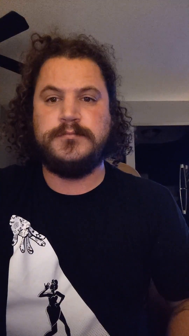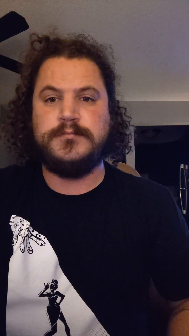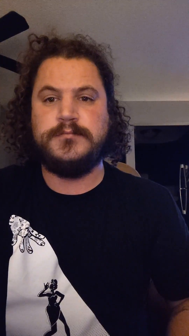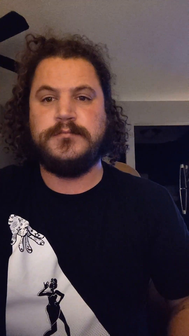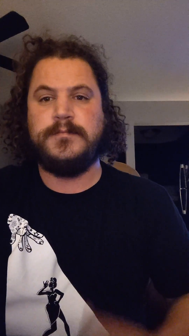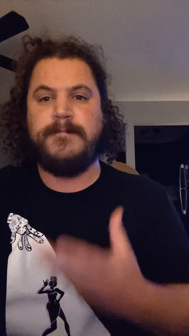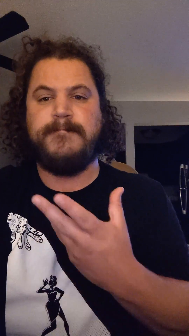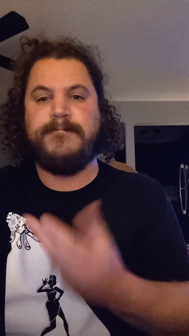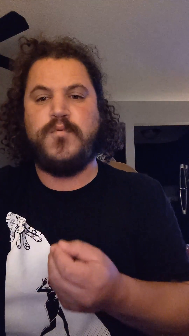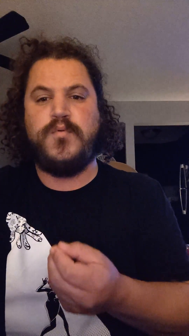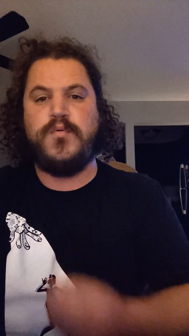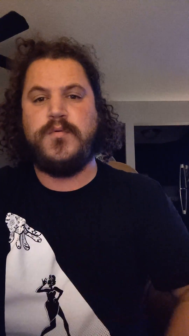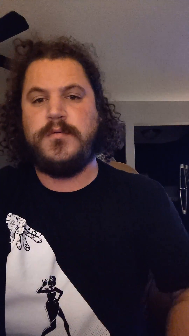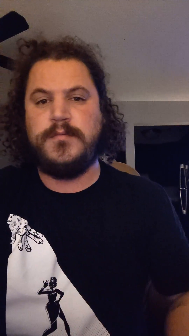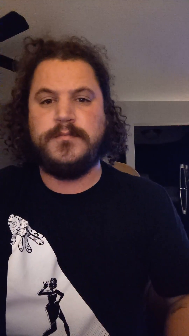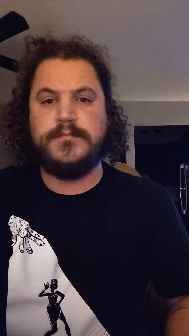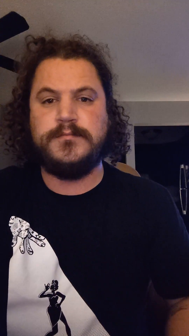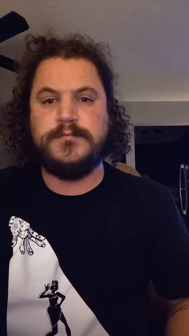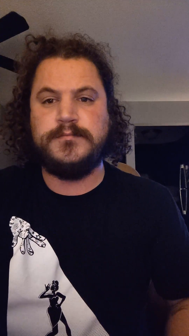poor